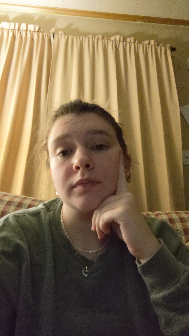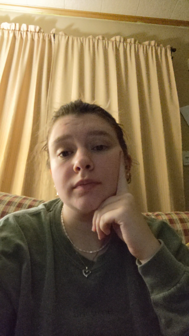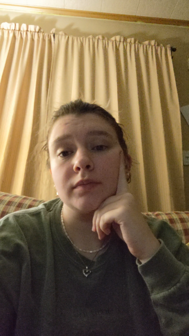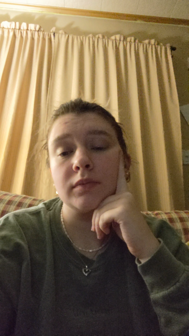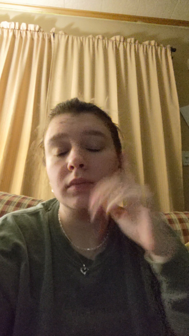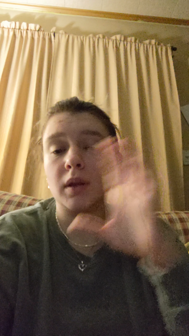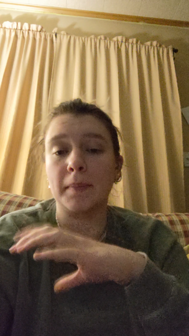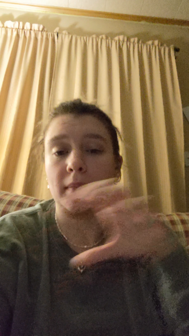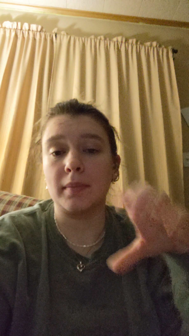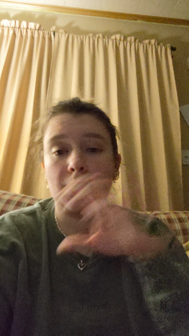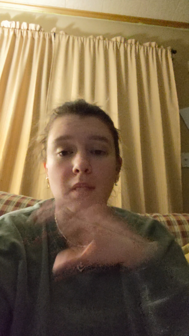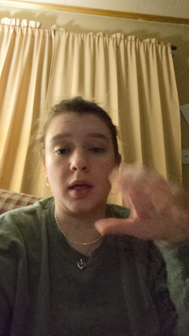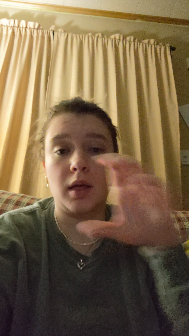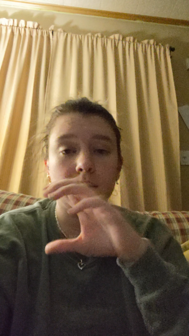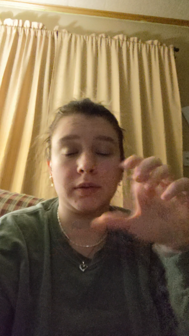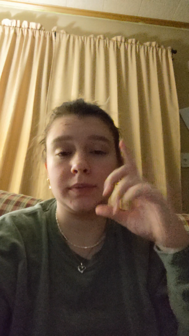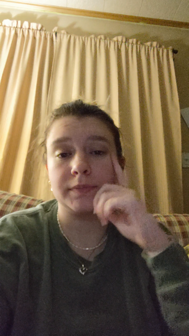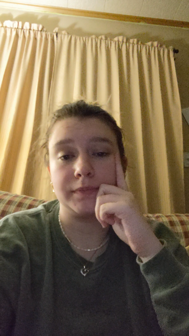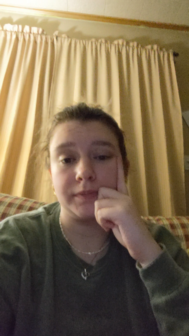block